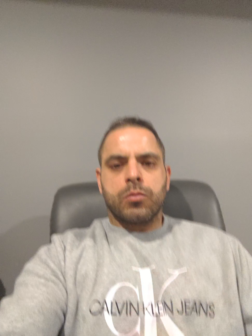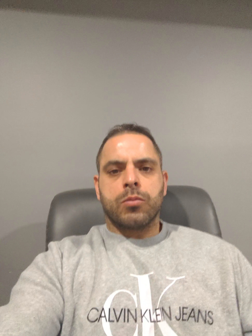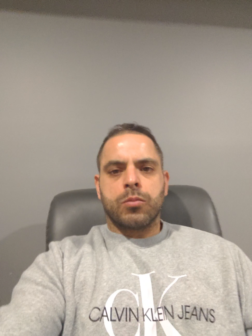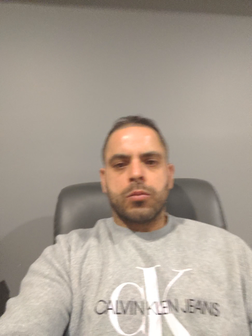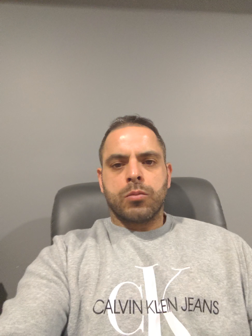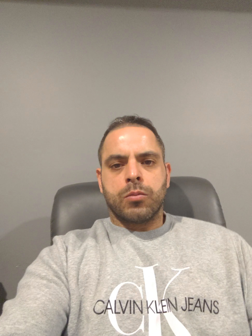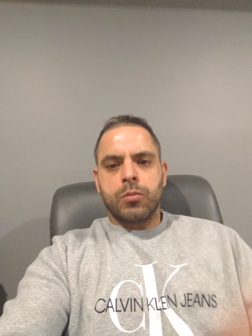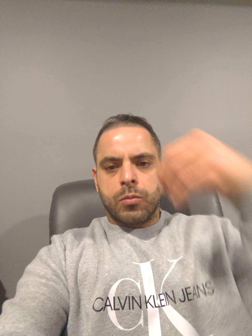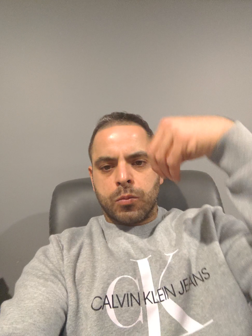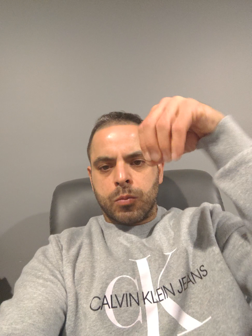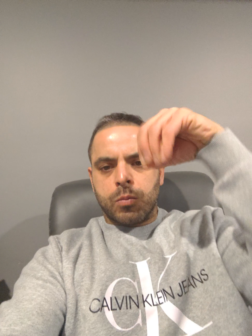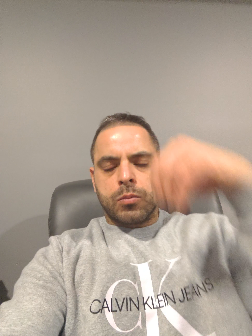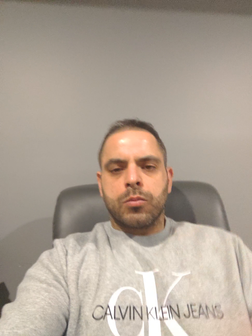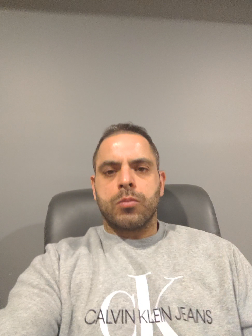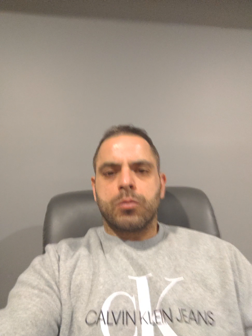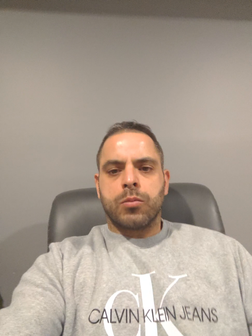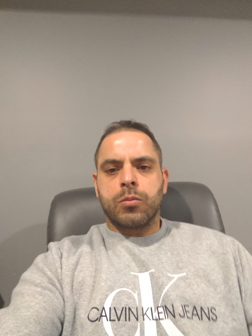store